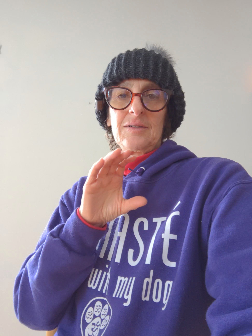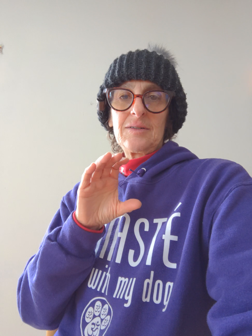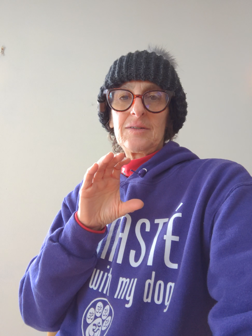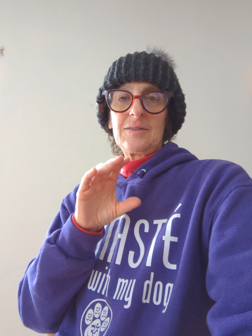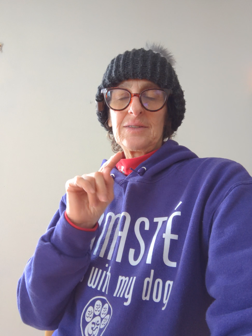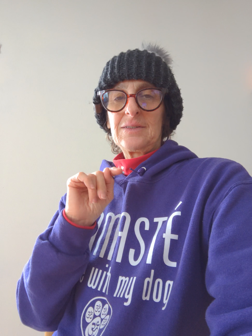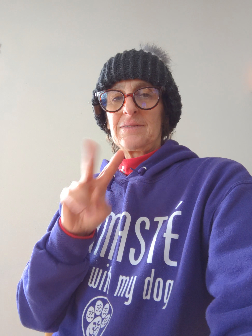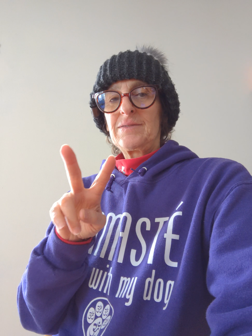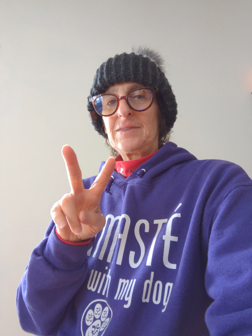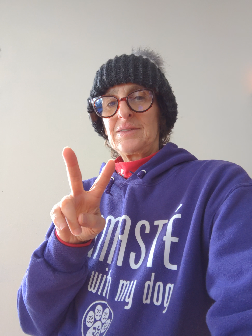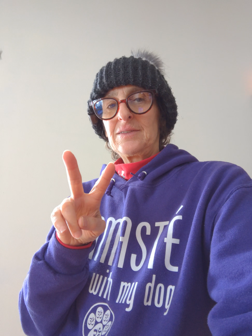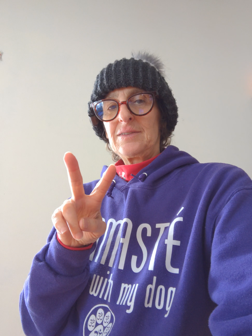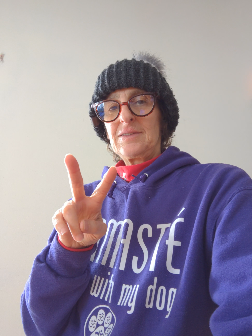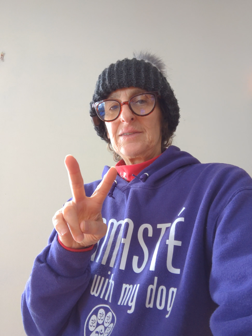TV